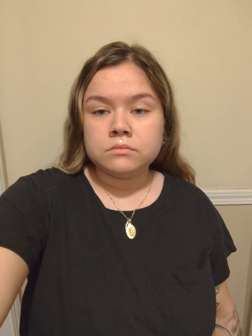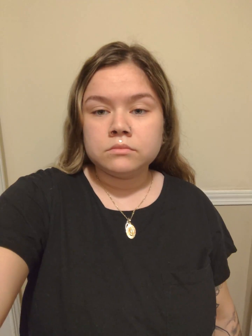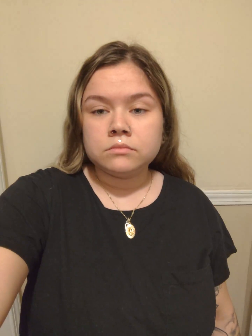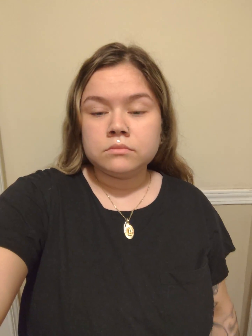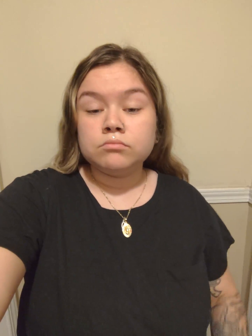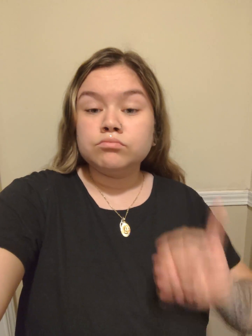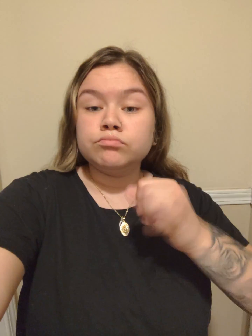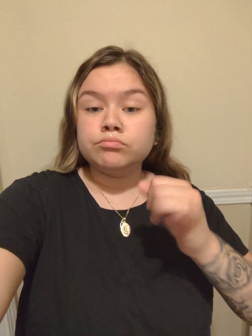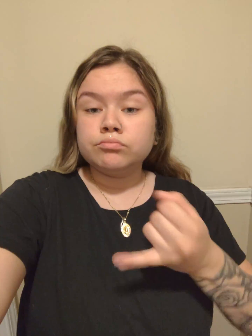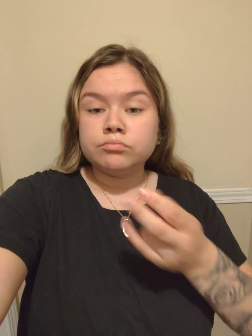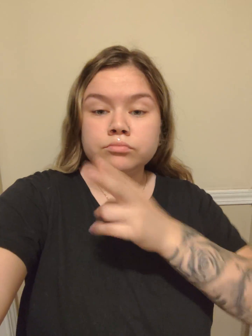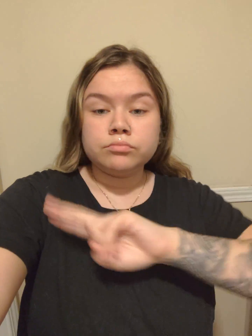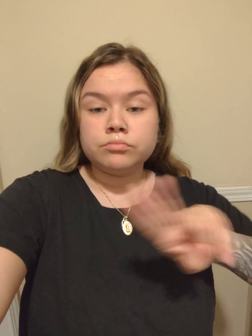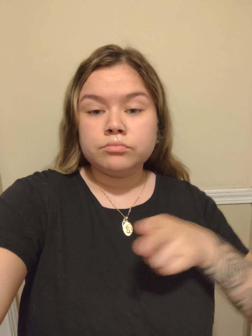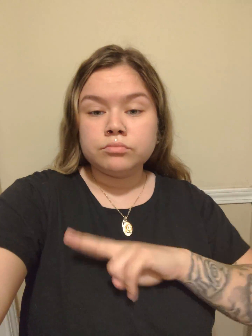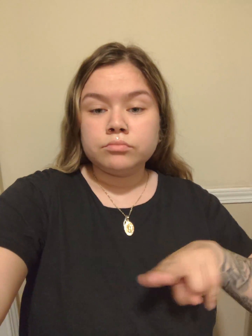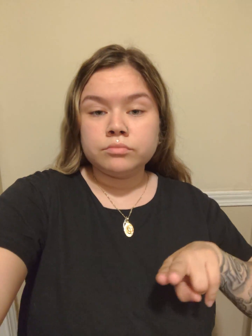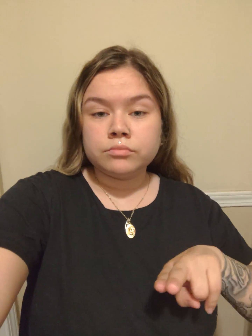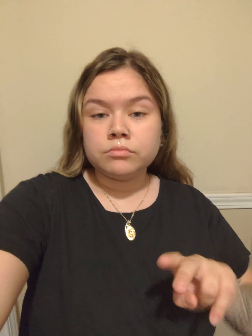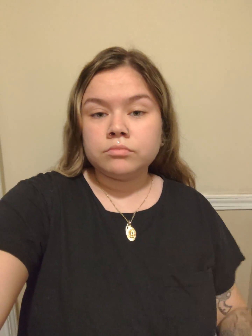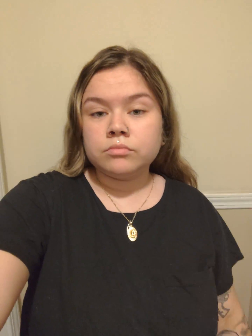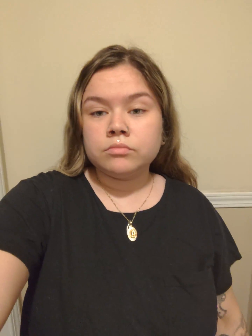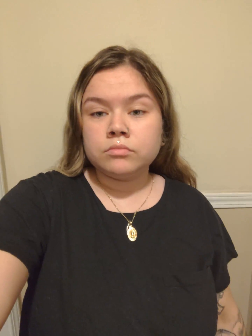jelly